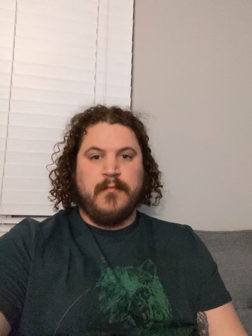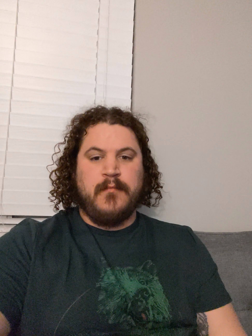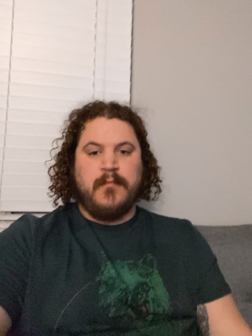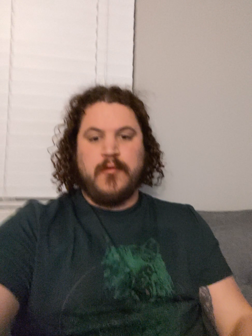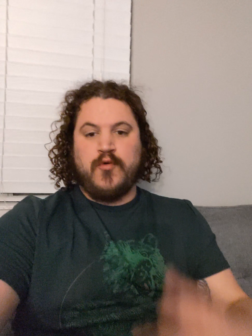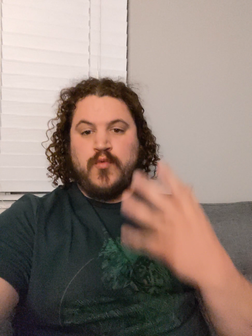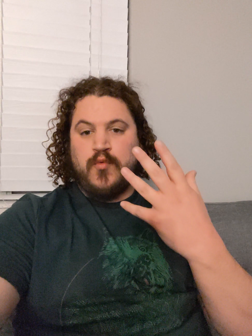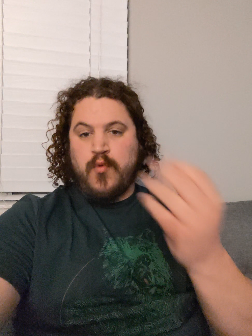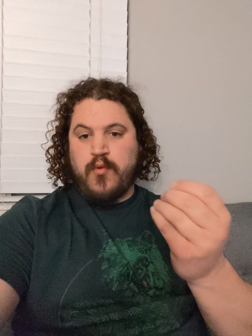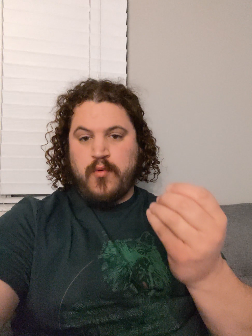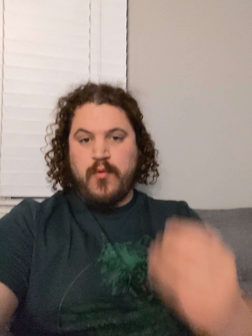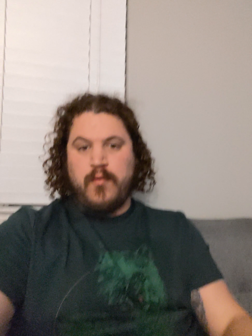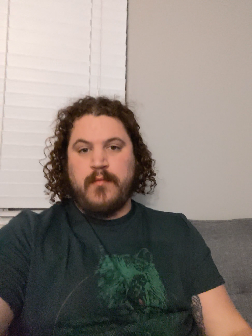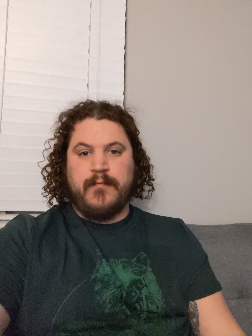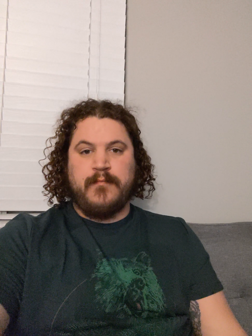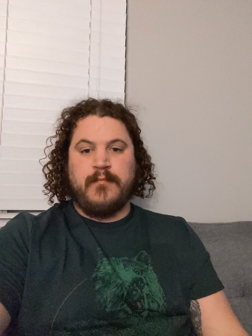go